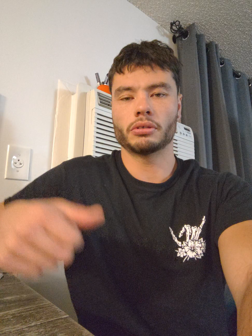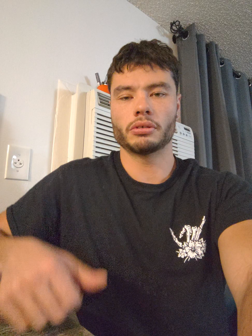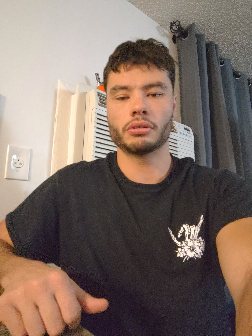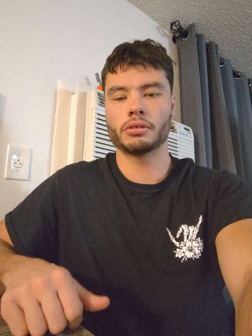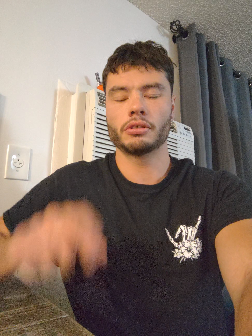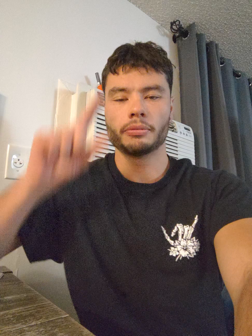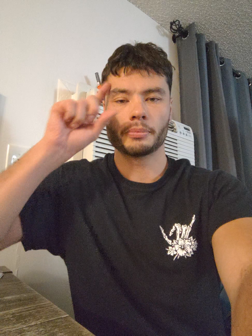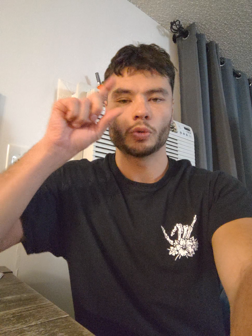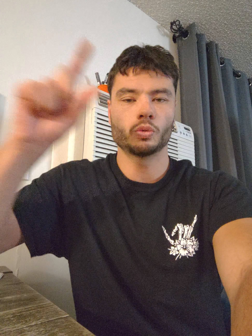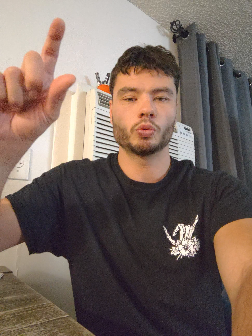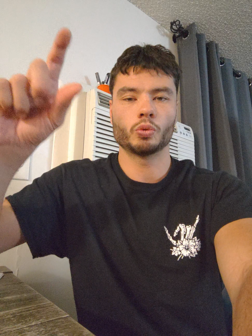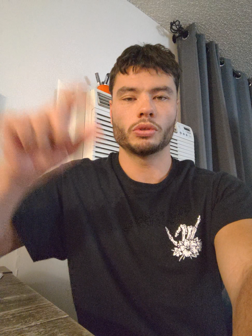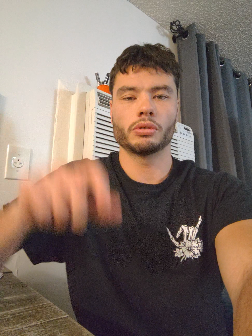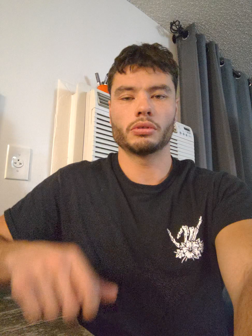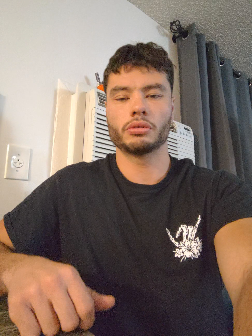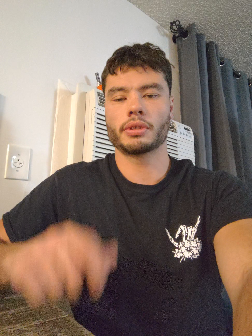moon